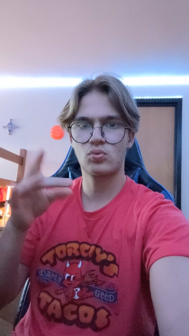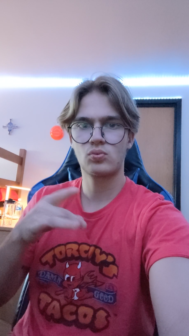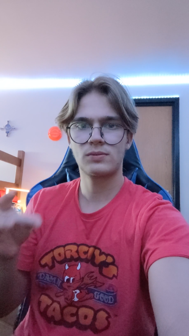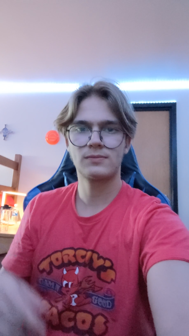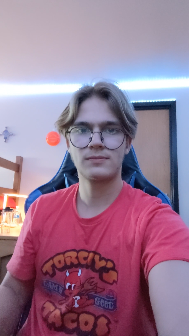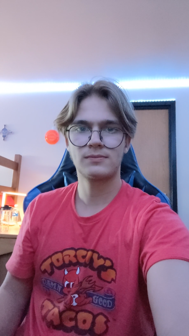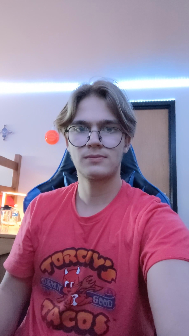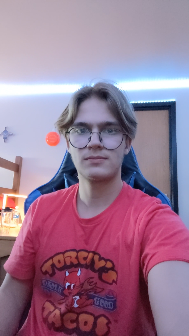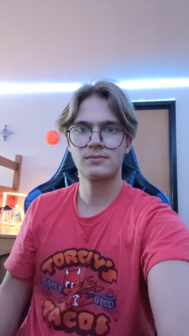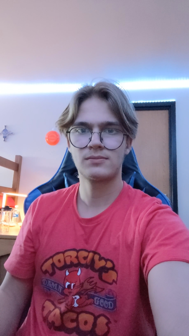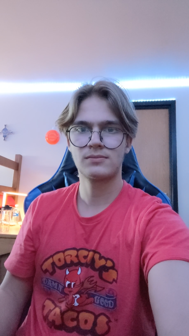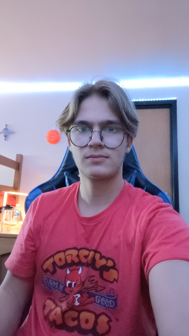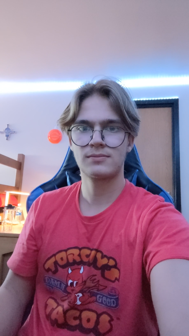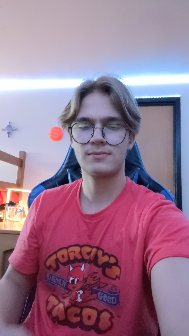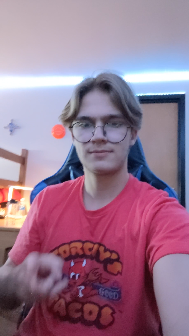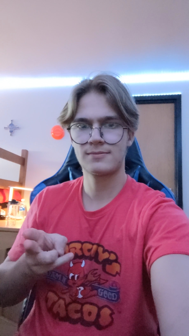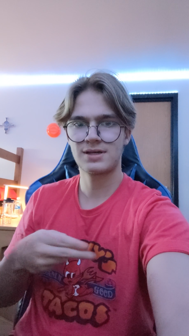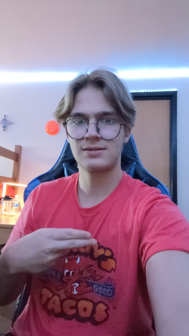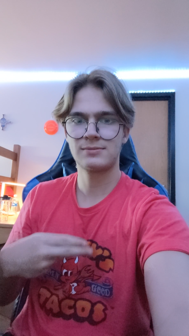belt